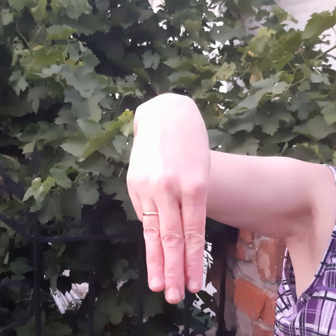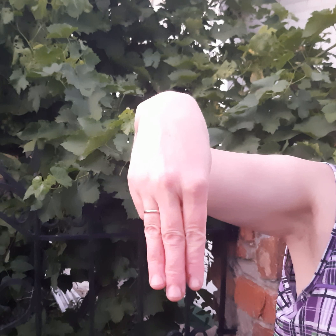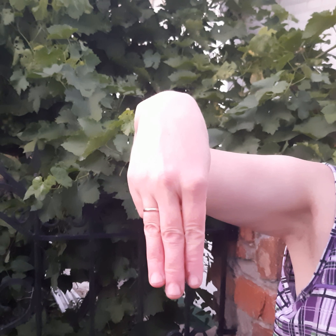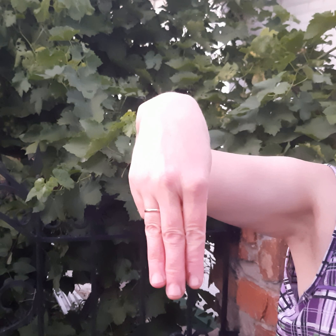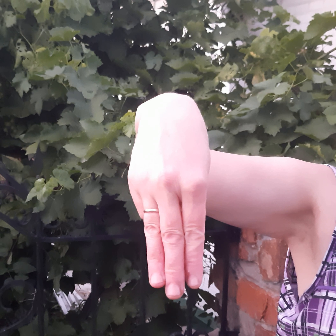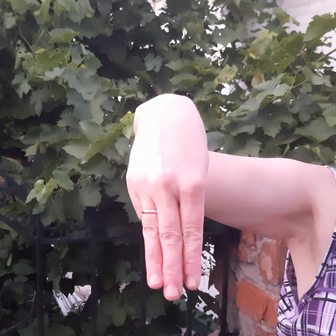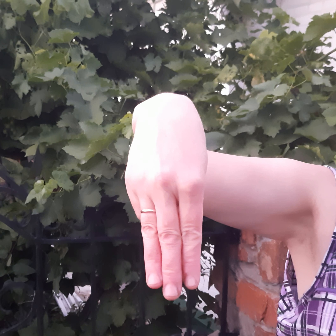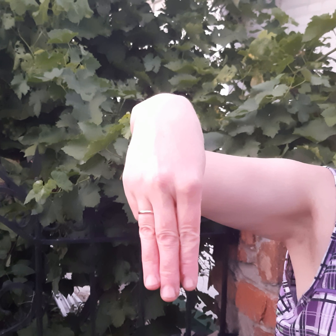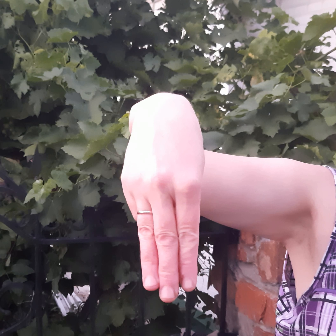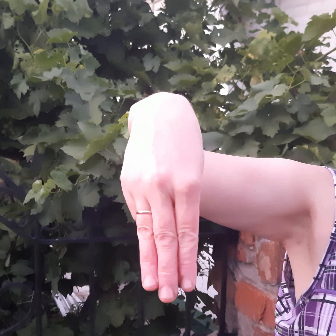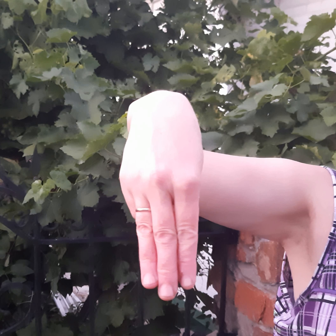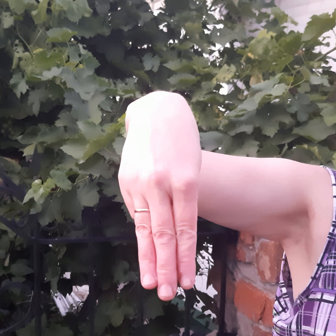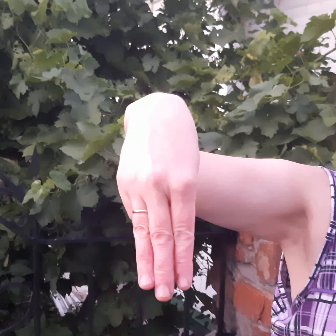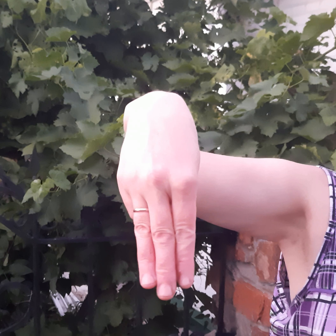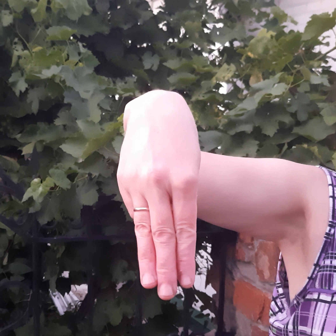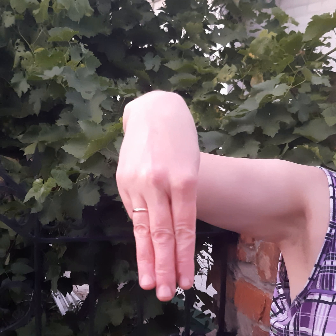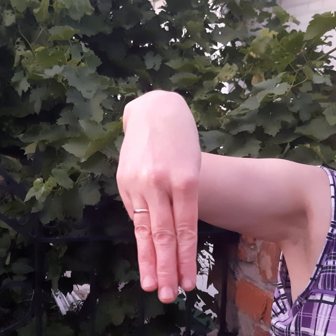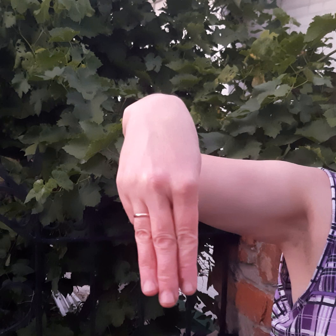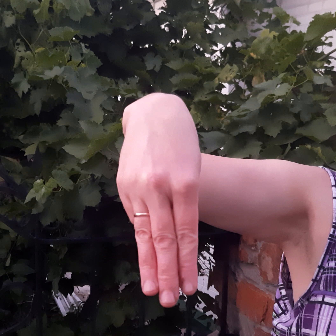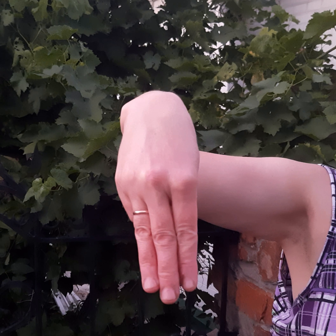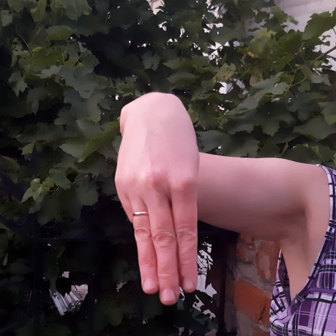Т